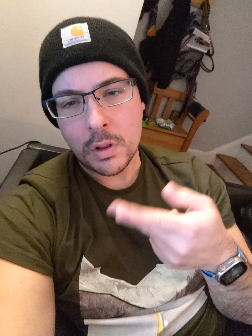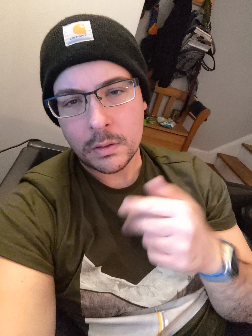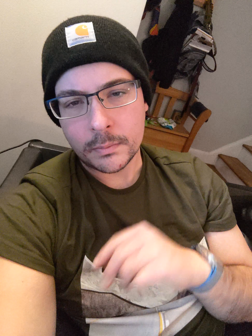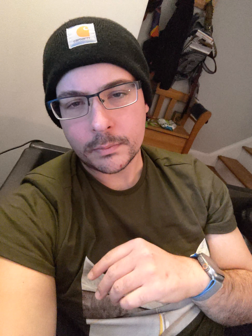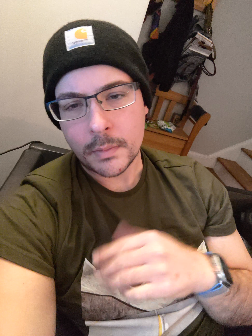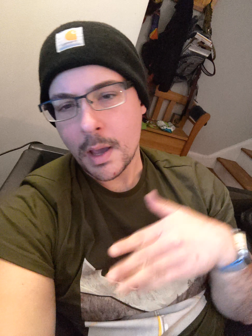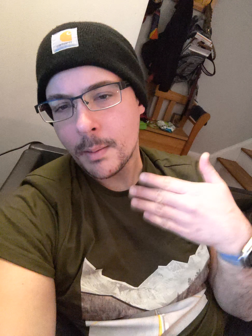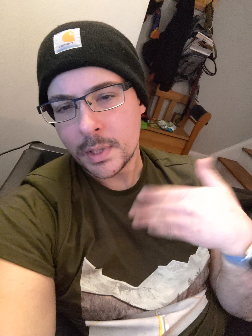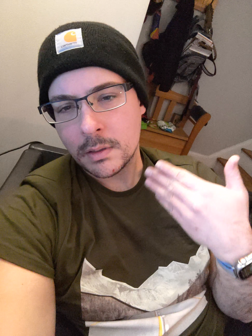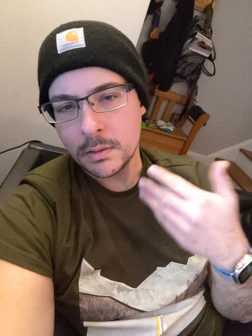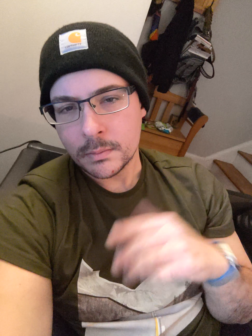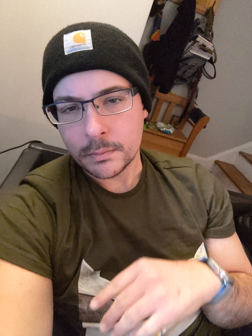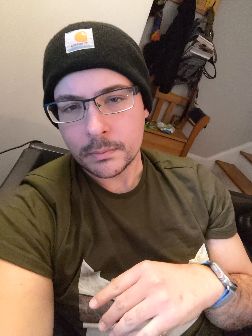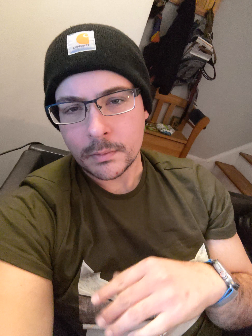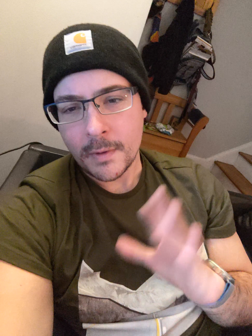happy